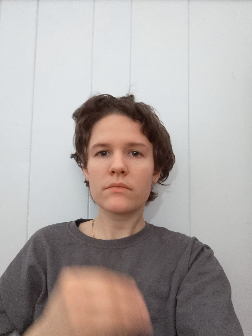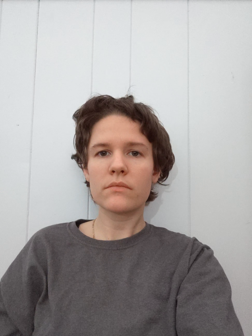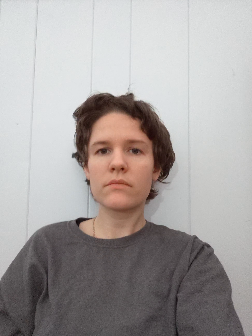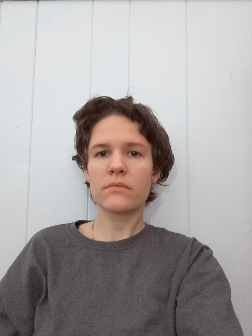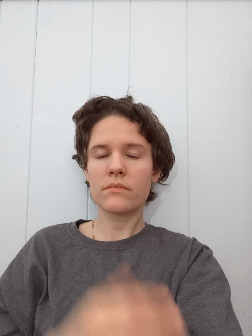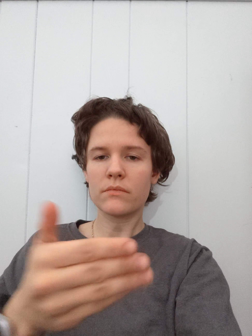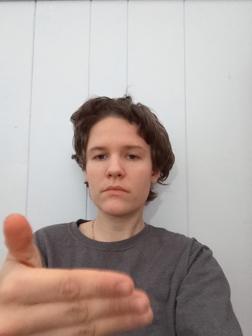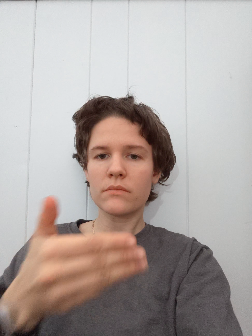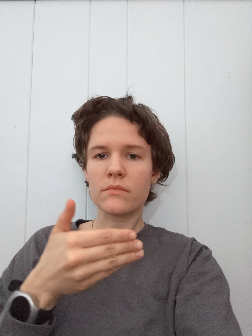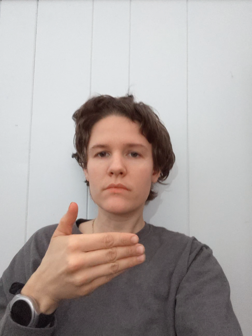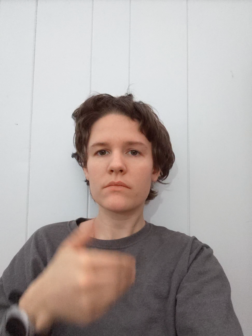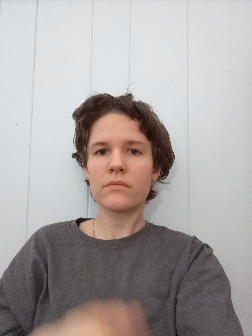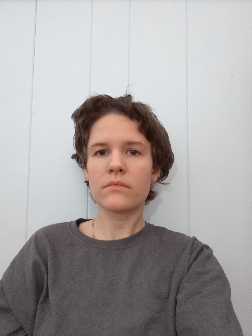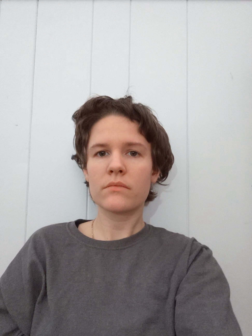before